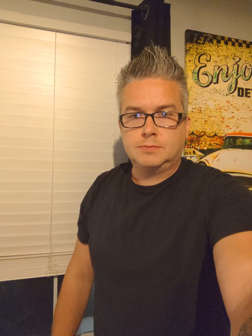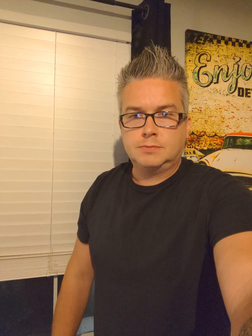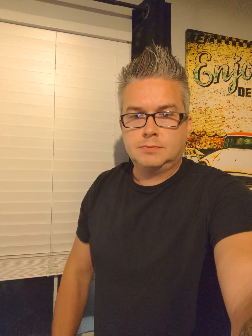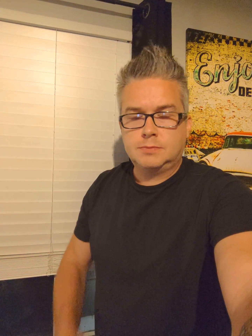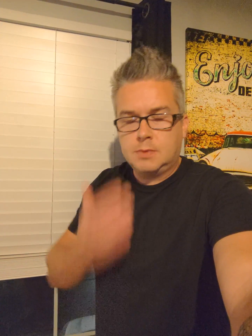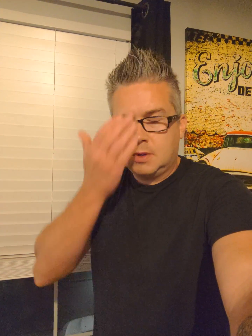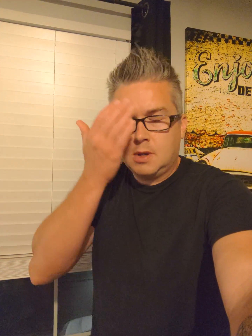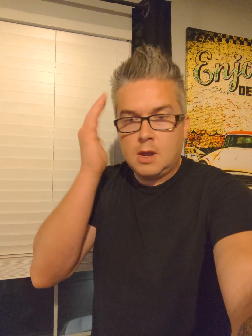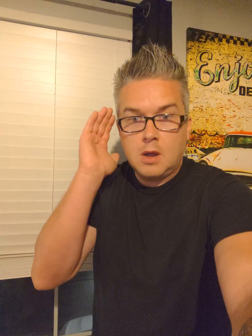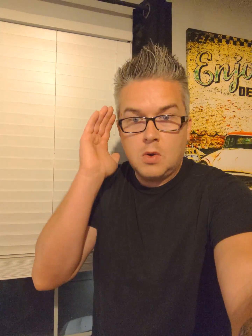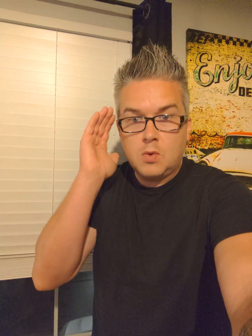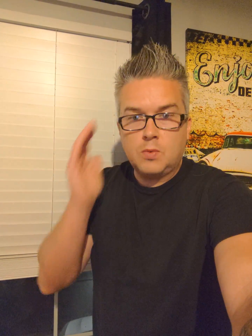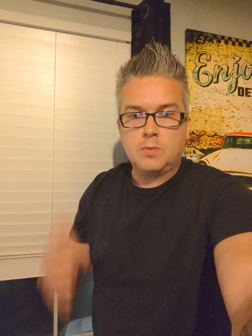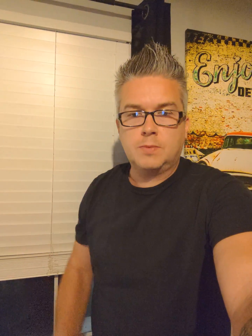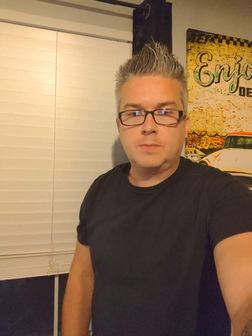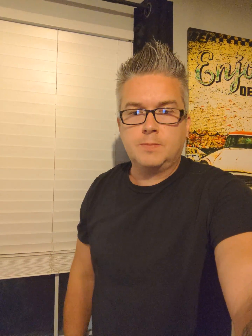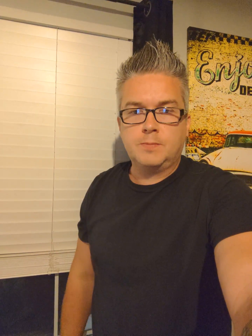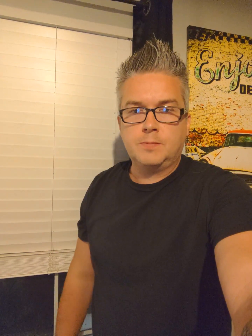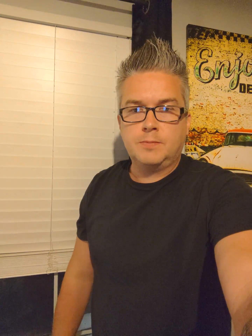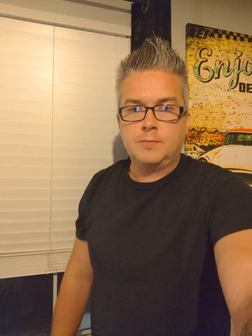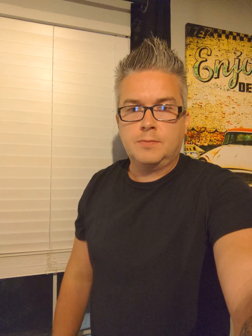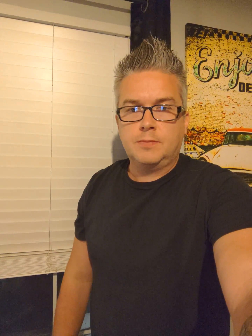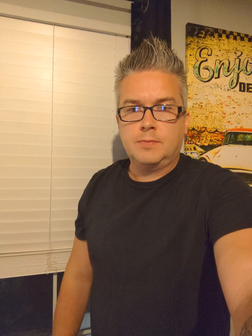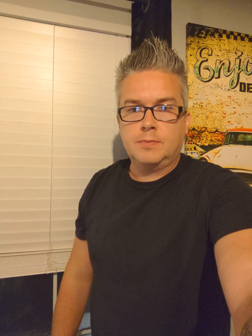peekaboo